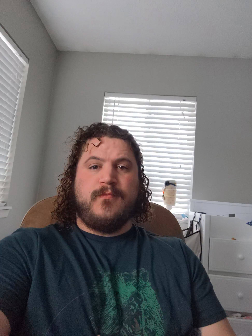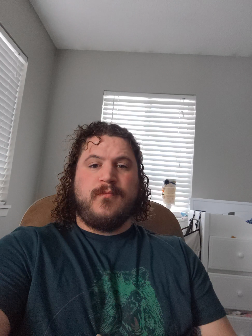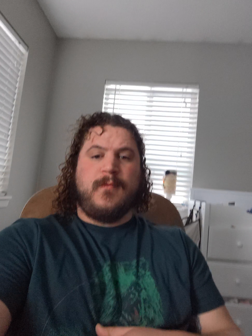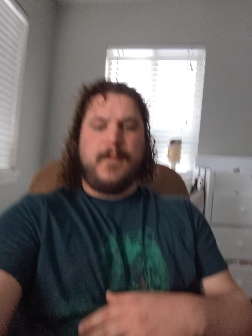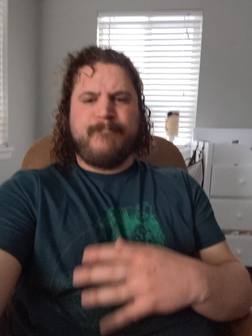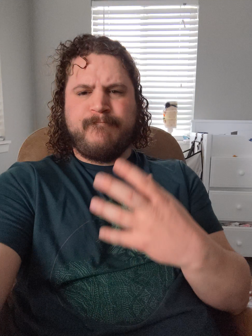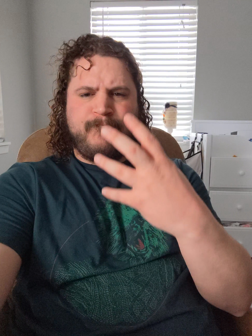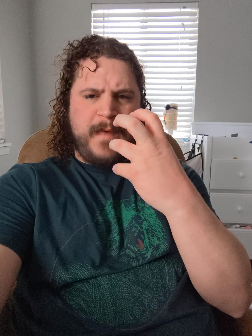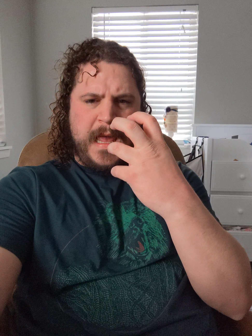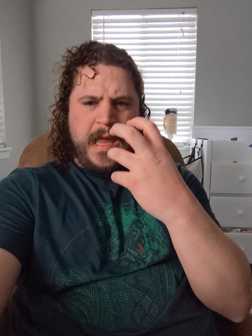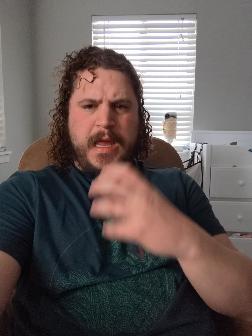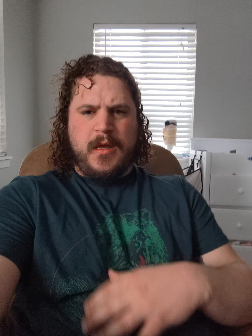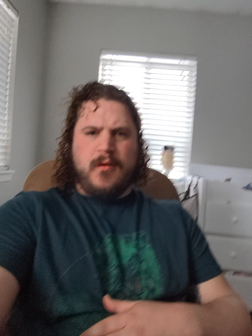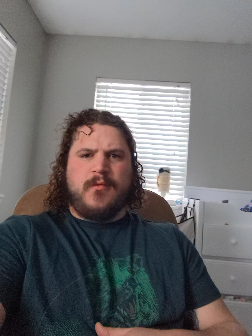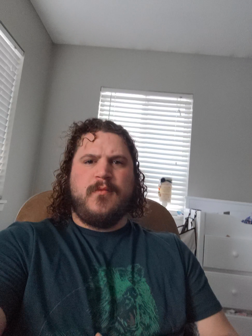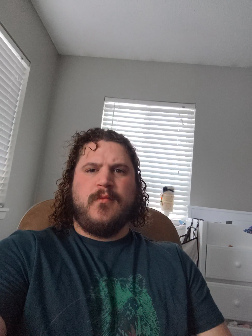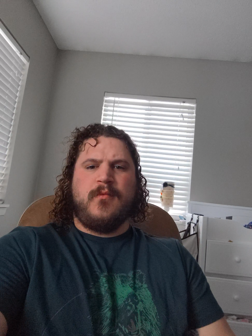mad